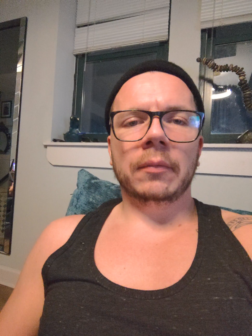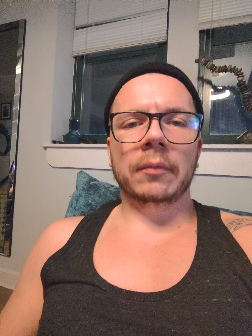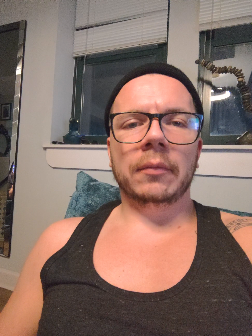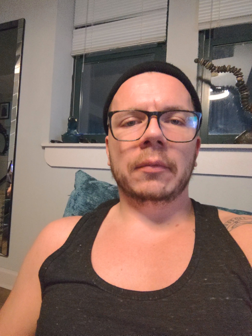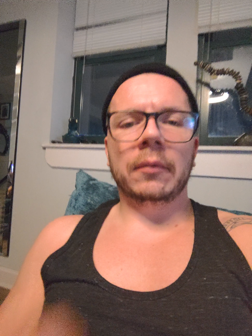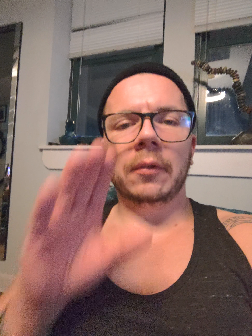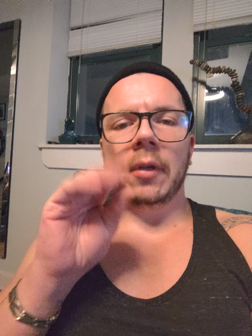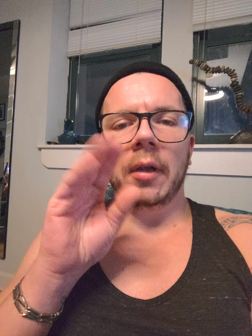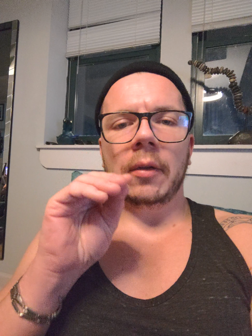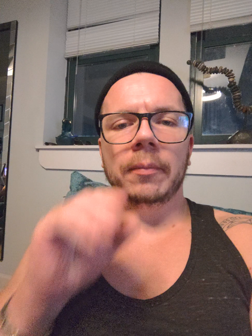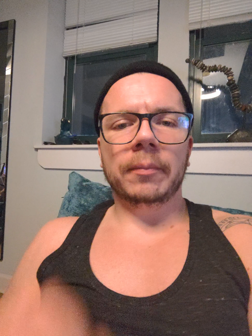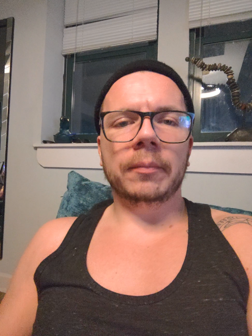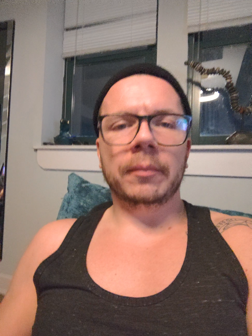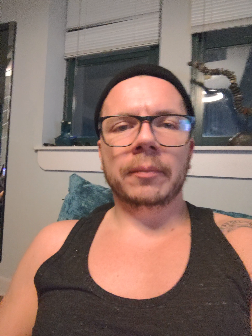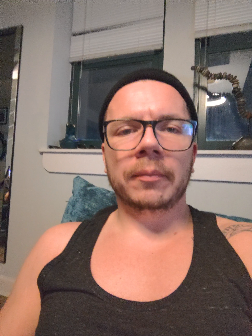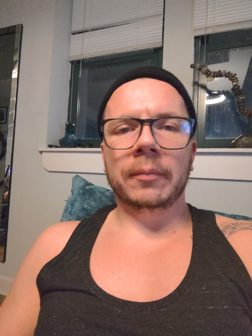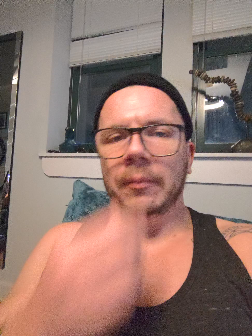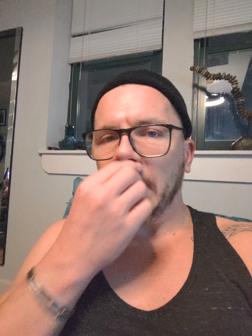duck